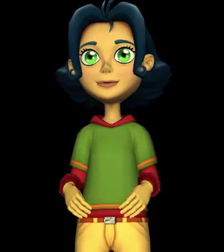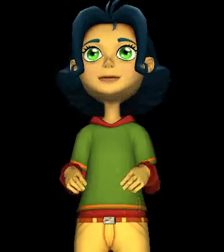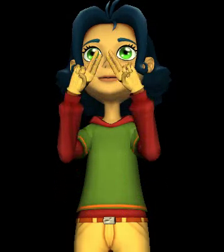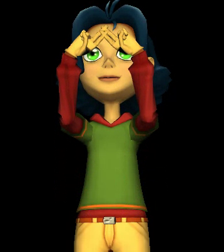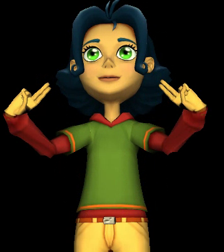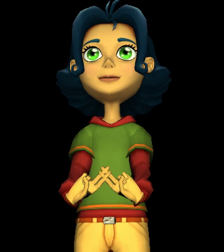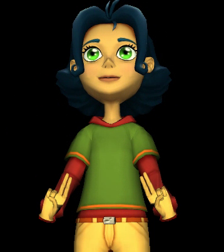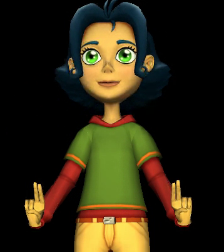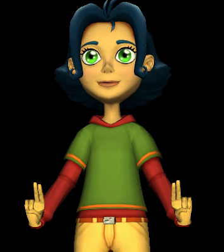دولي